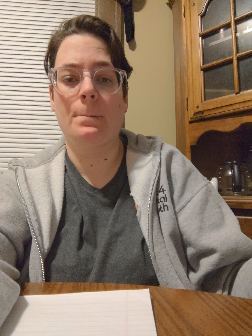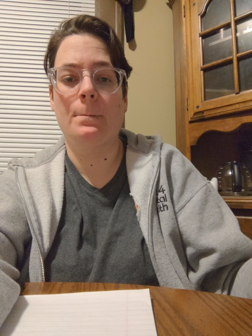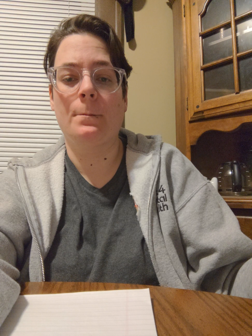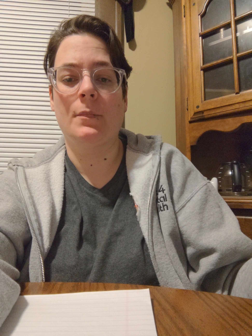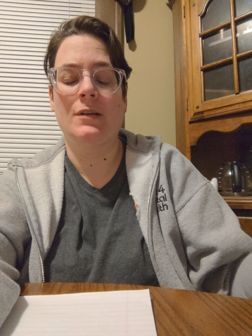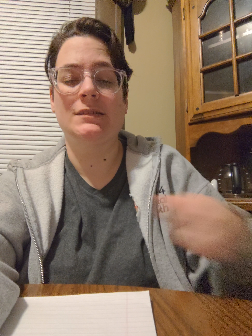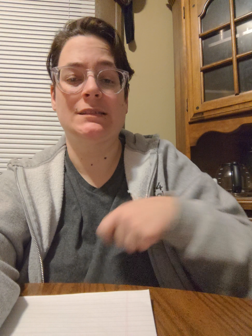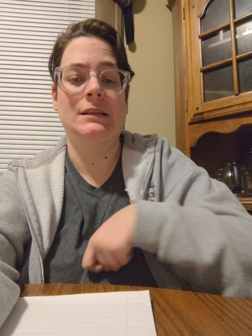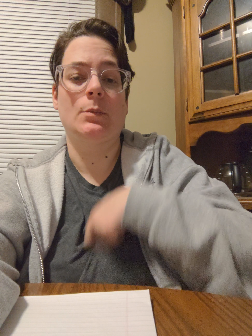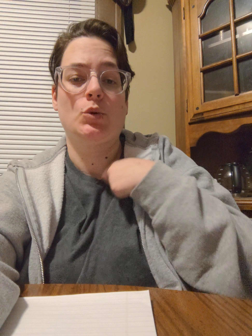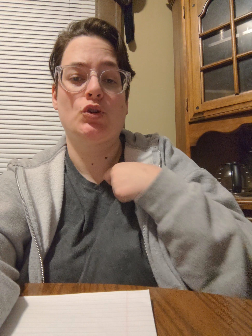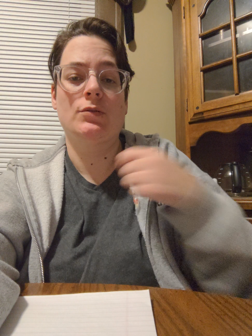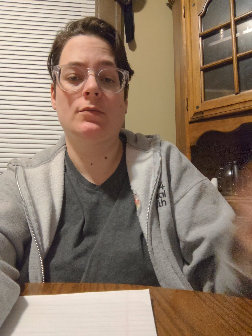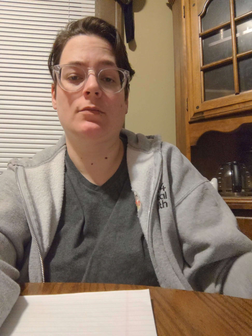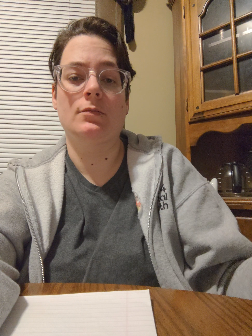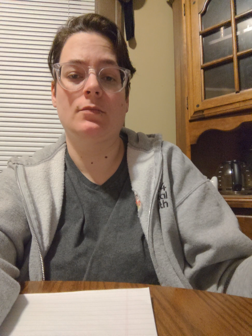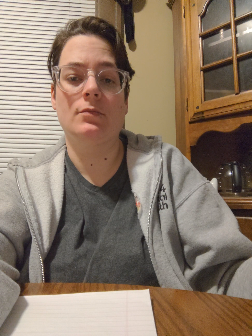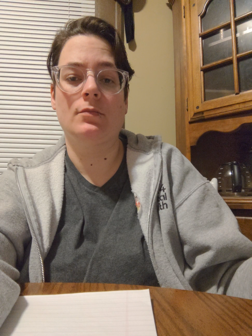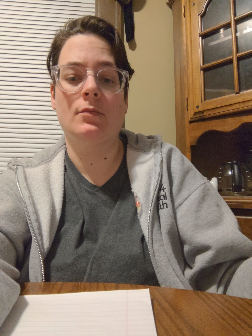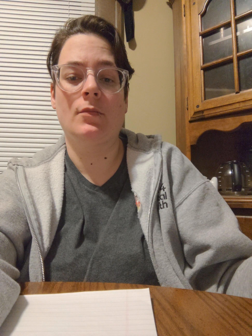zipper